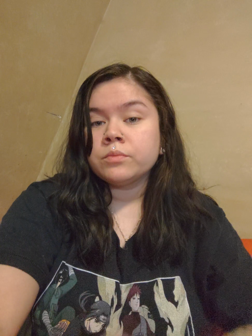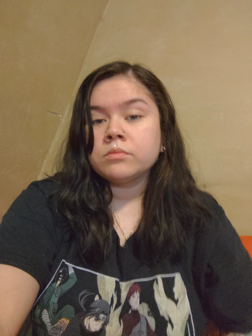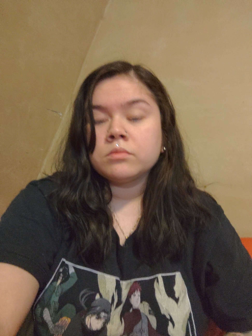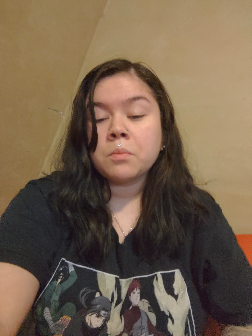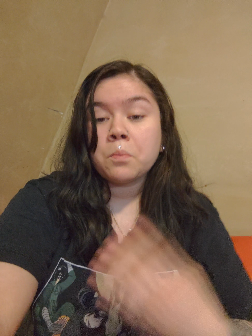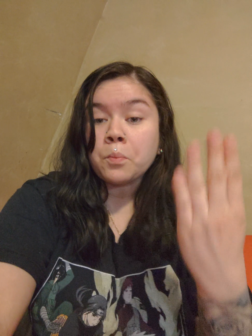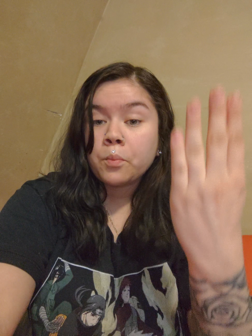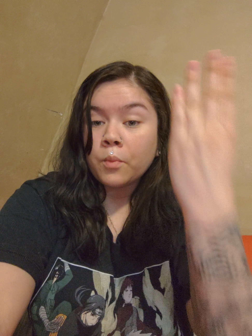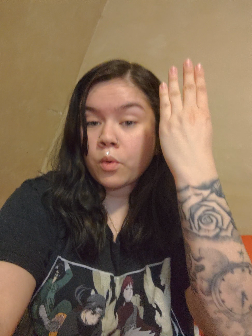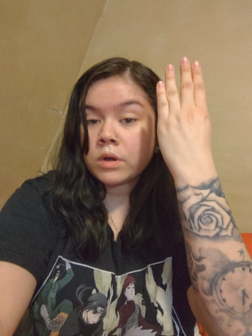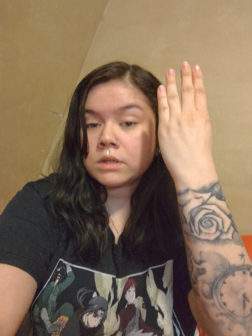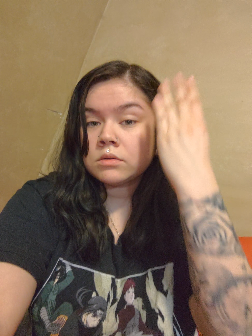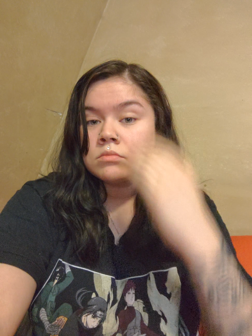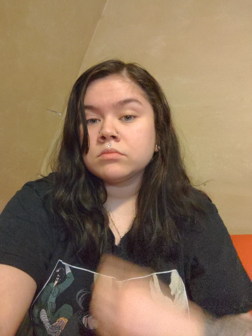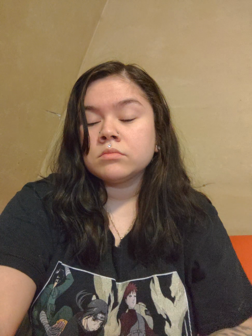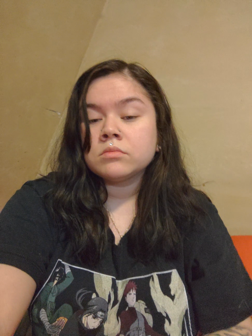morning